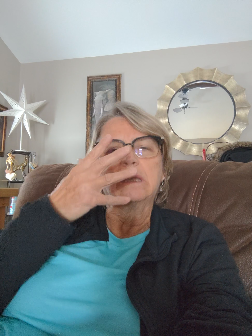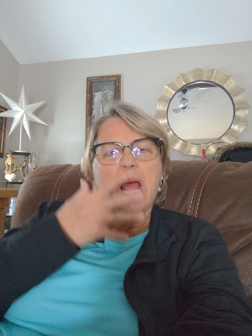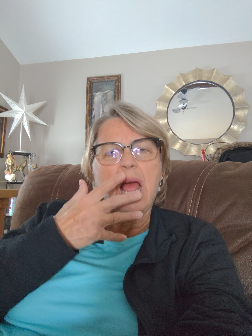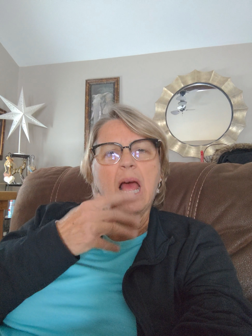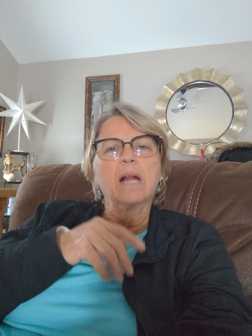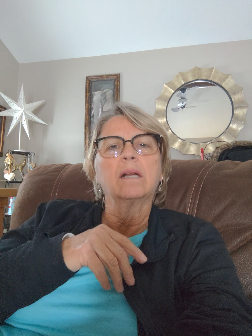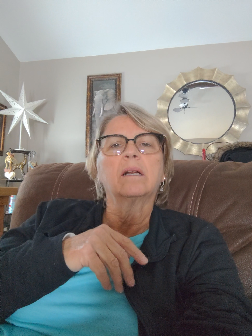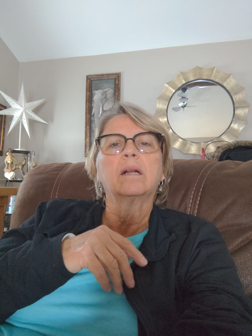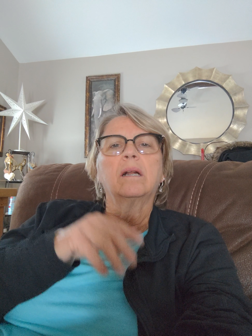sad